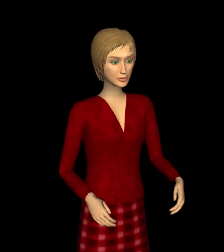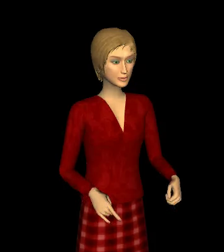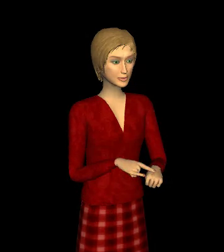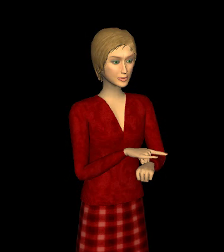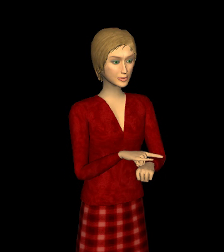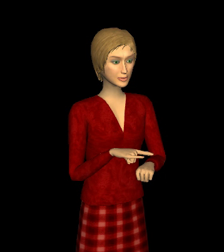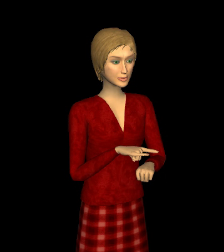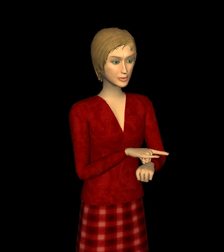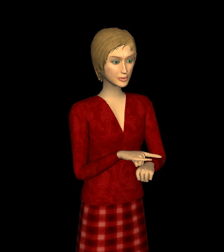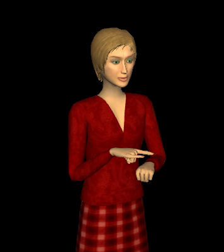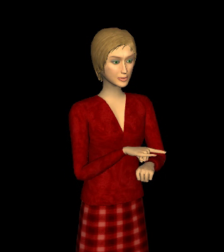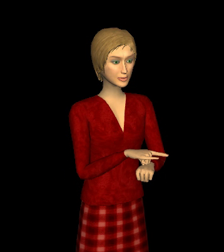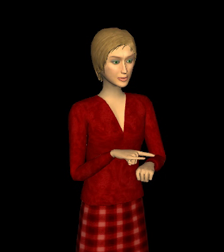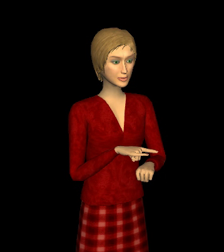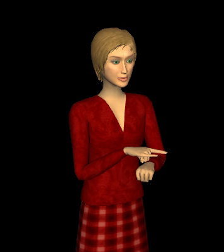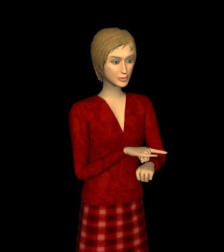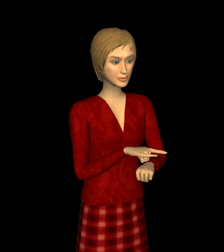ساعة